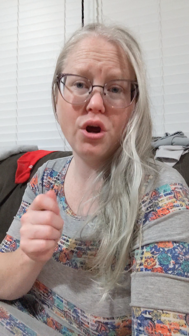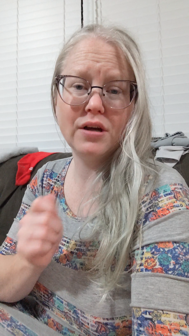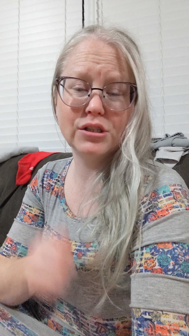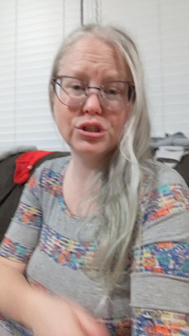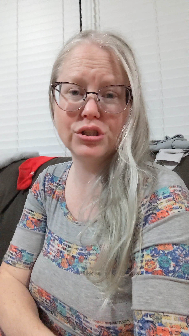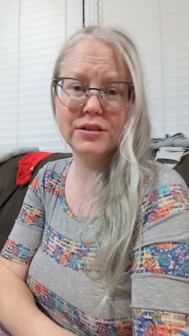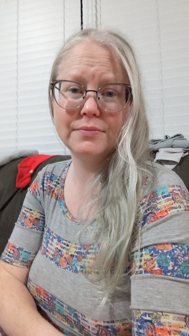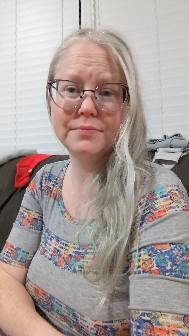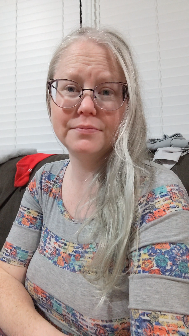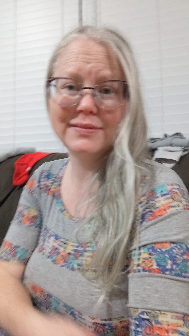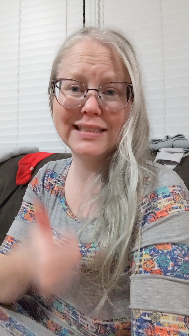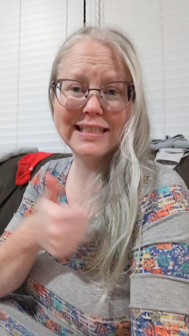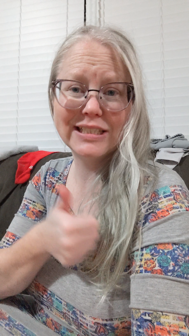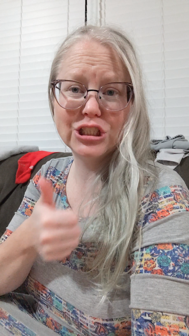each